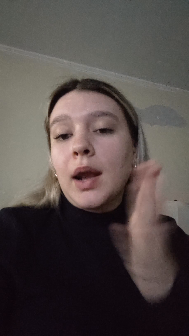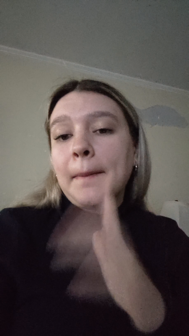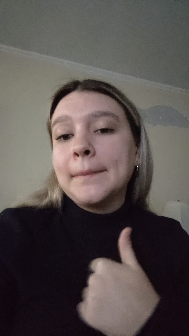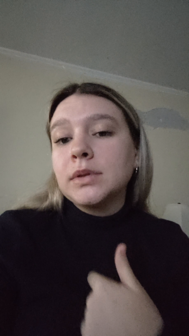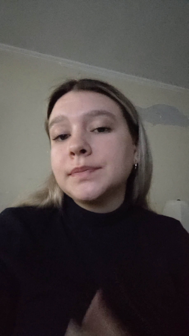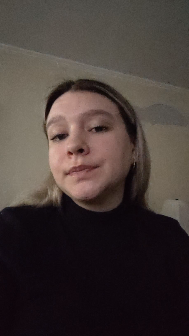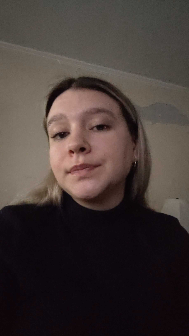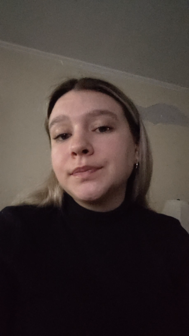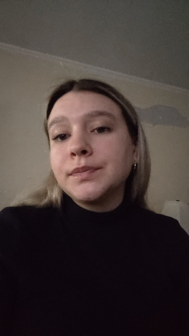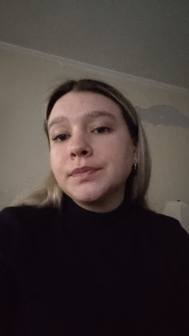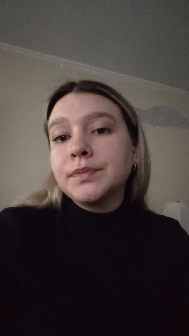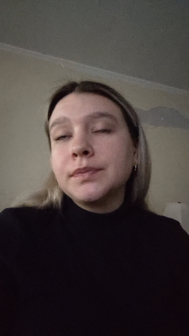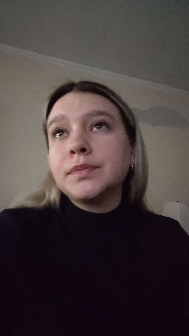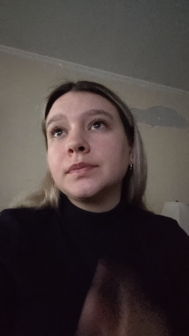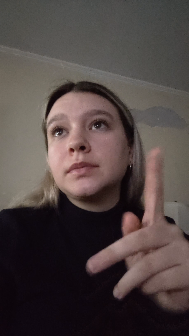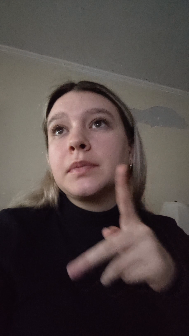people